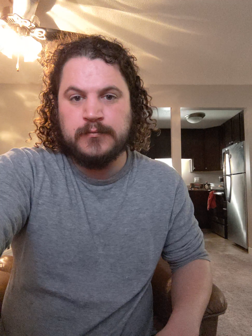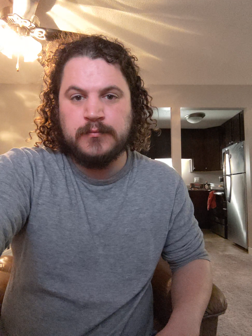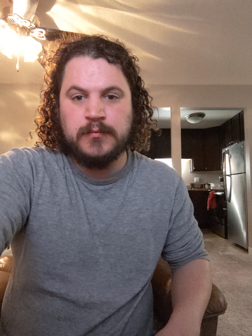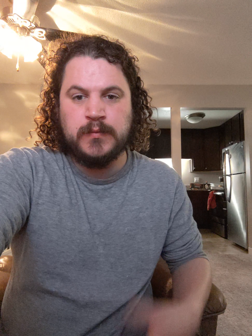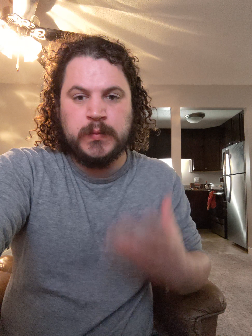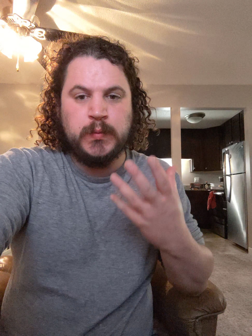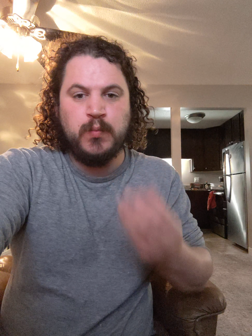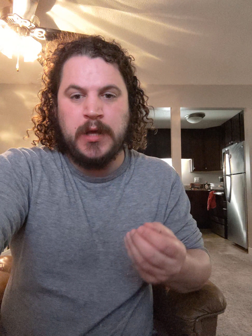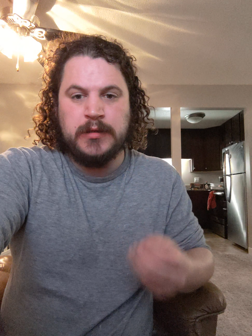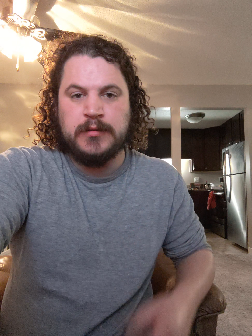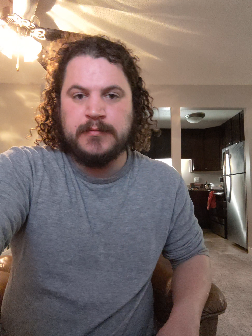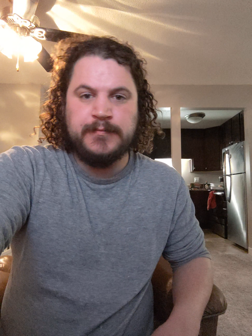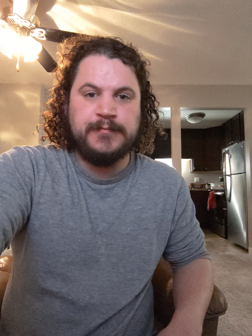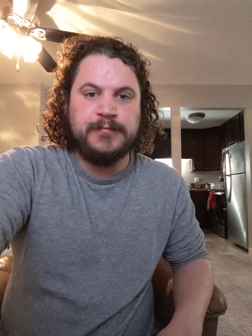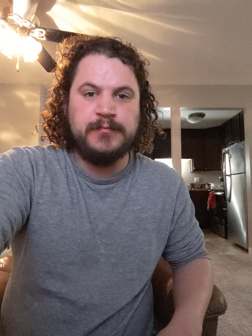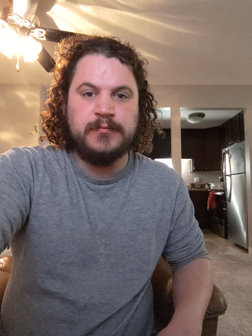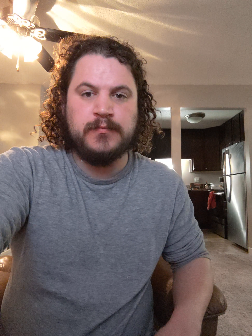wet